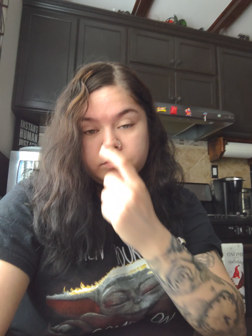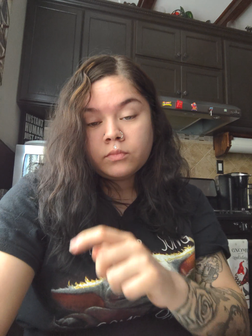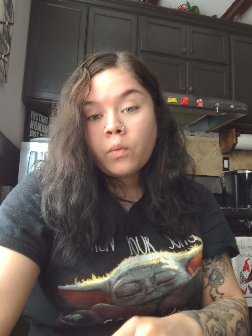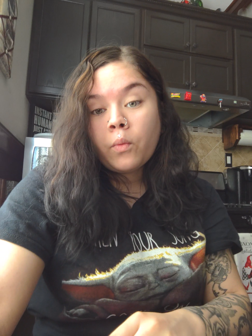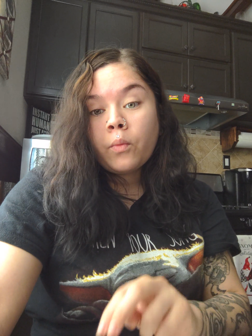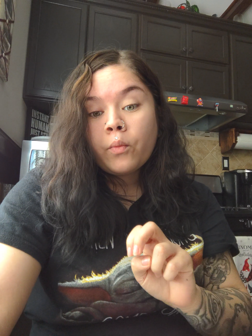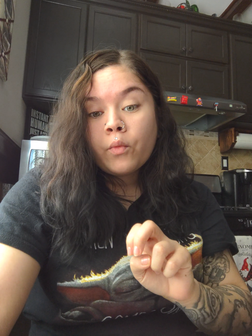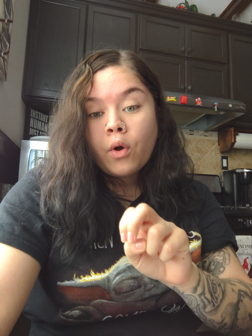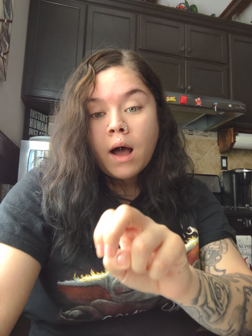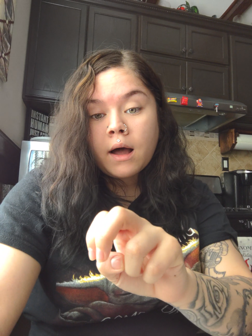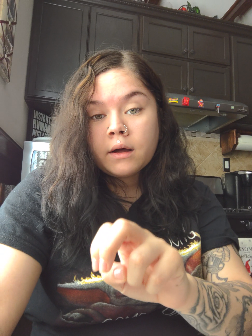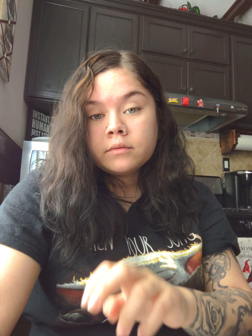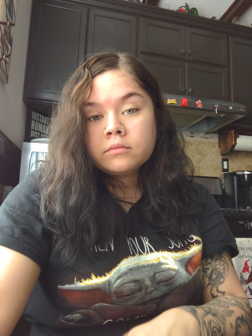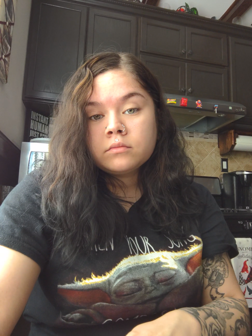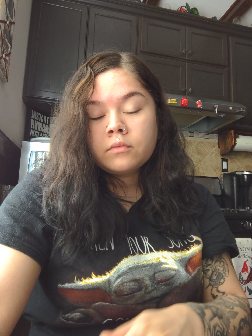ride